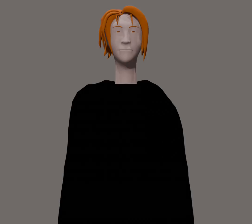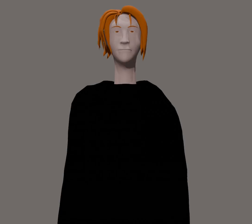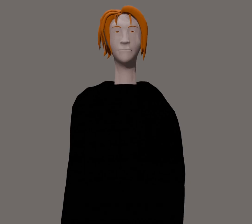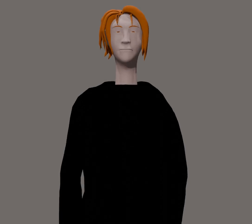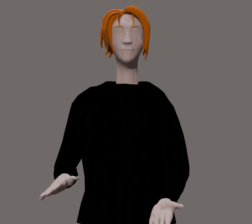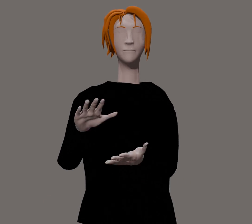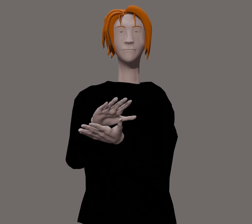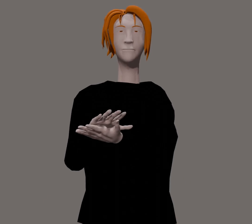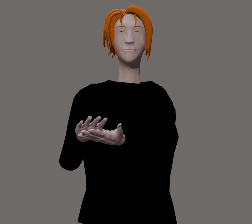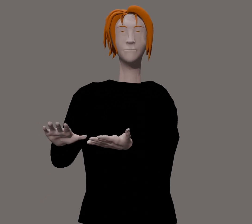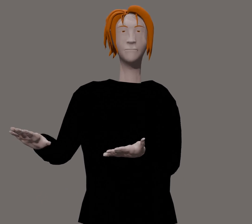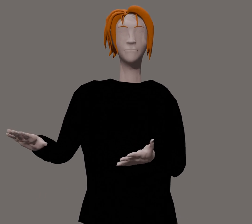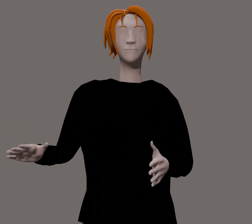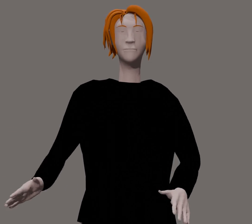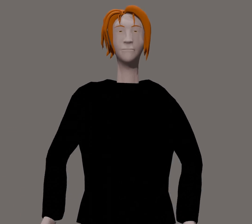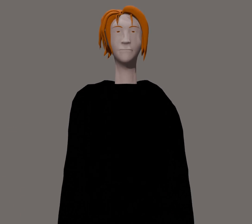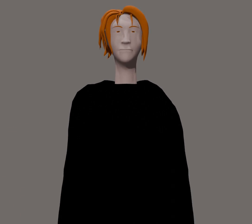Clean